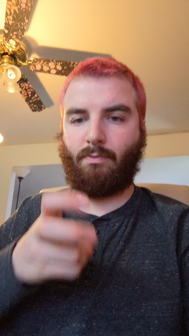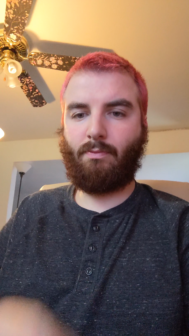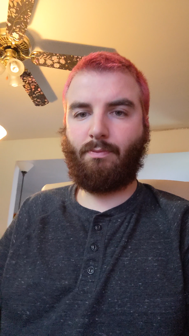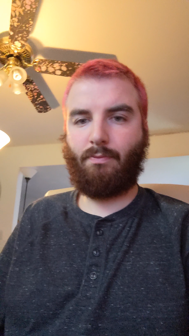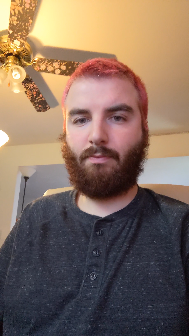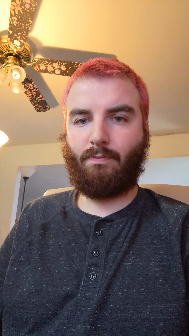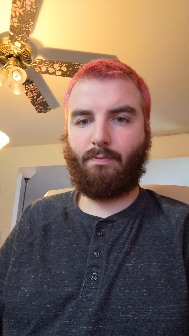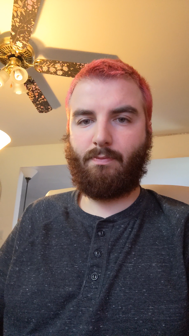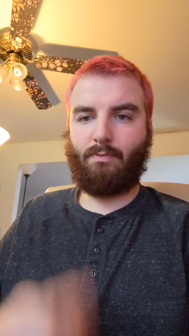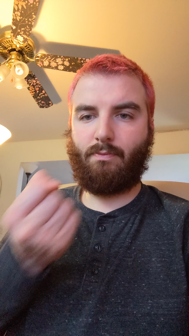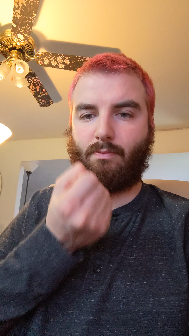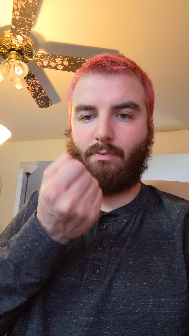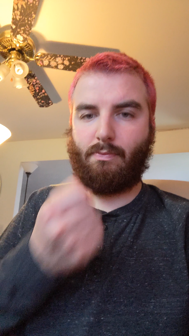hold